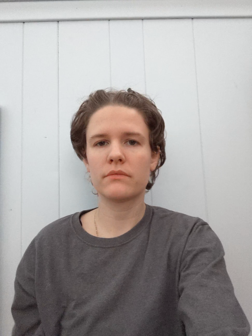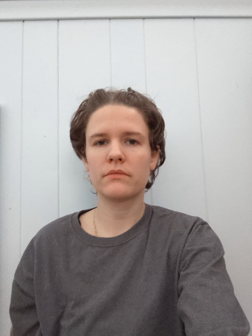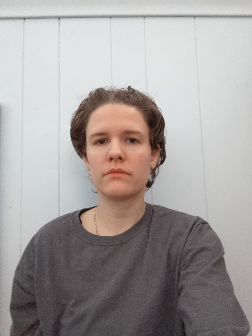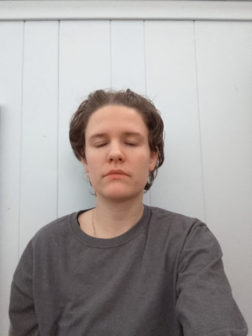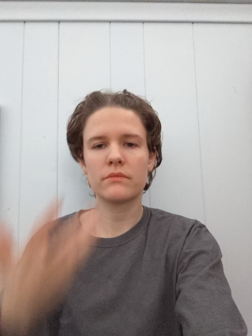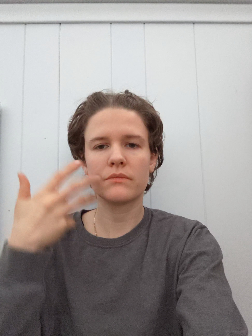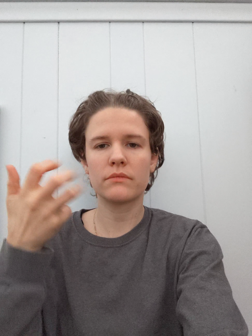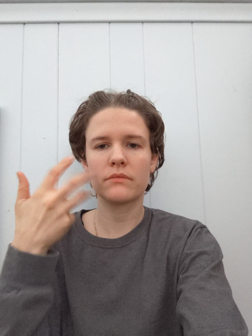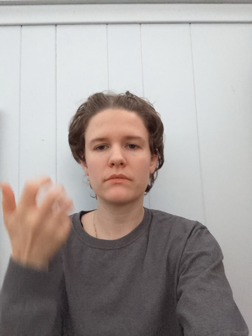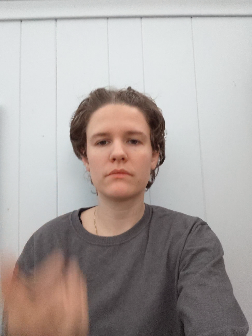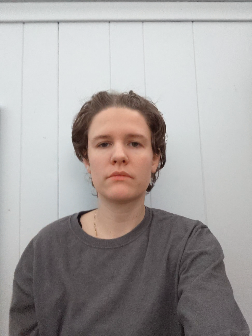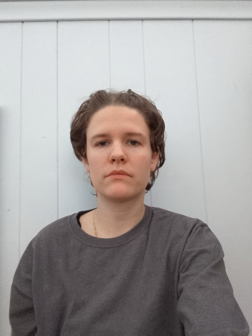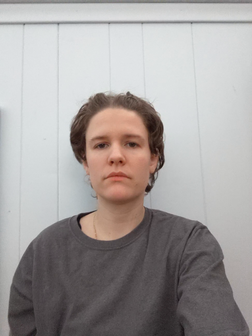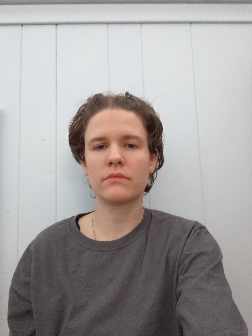tiger